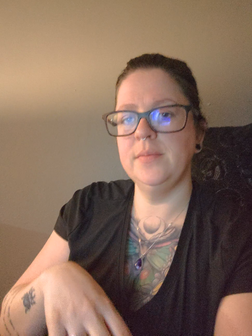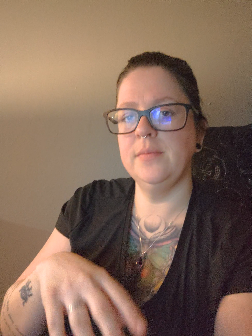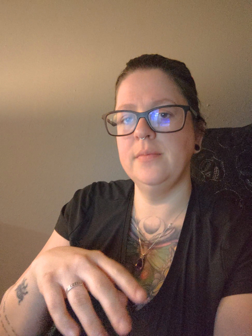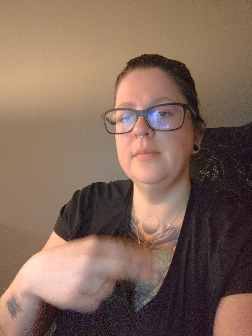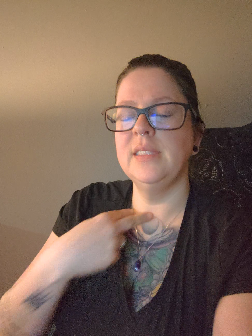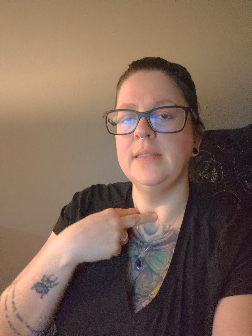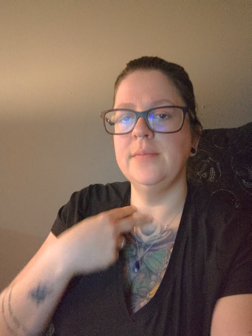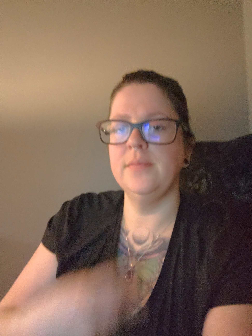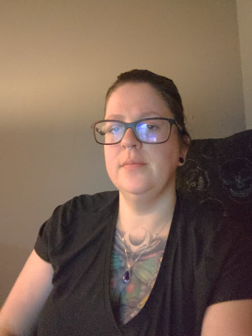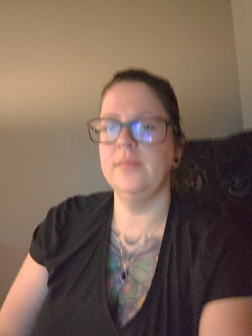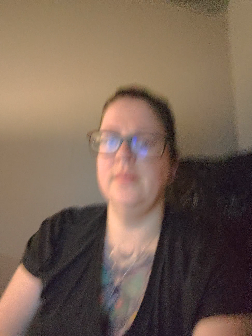stuck